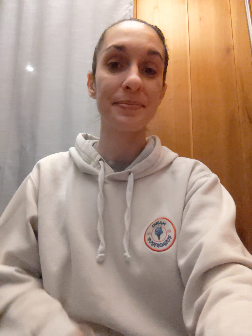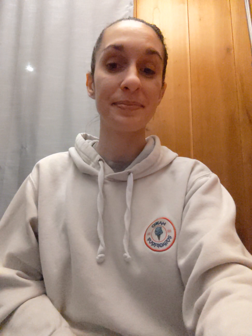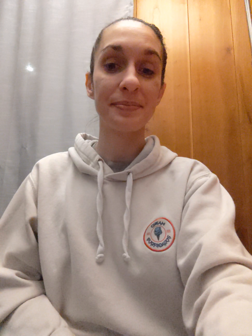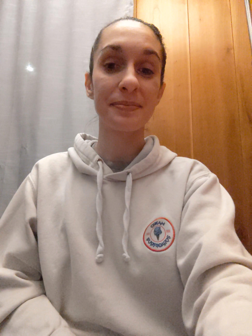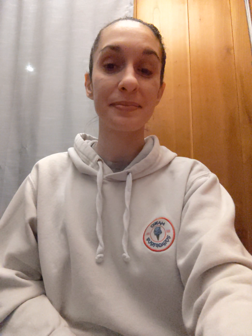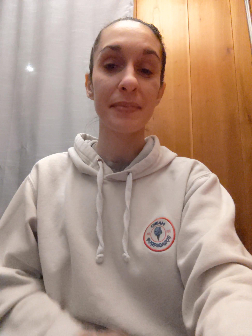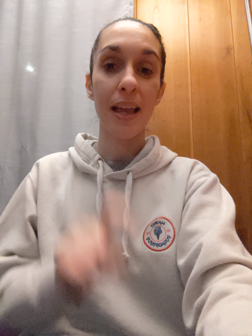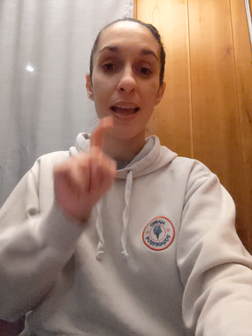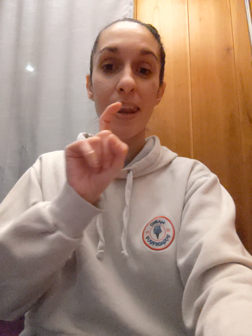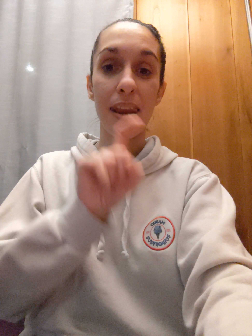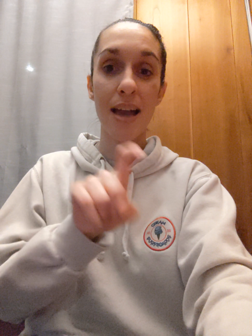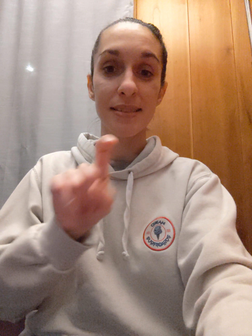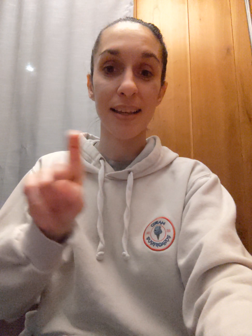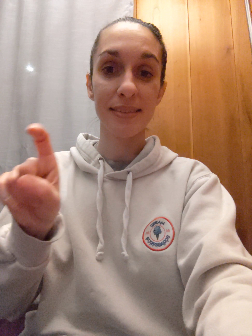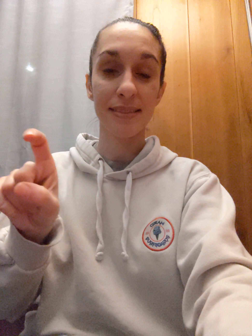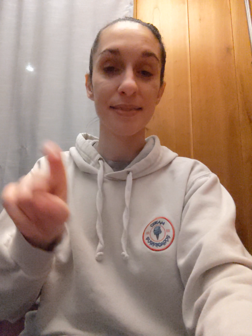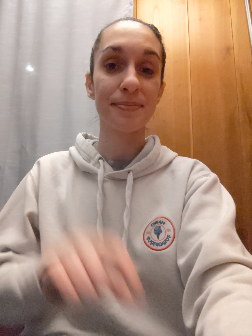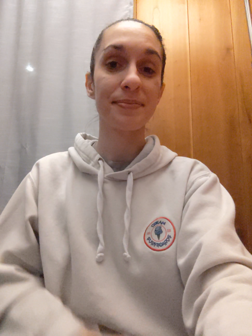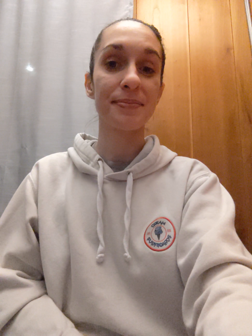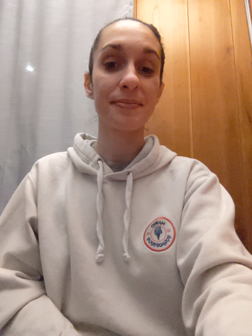closet